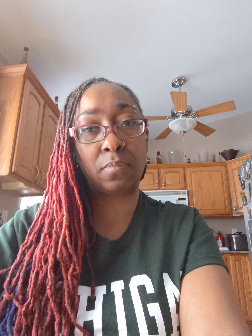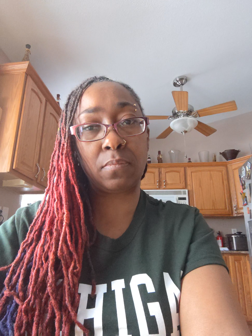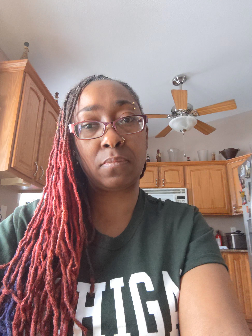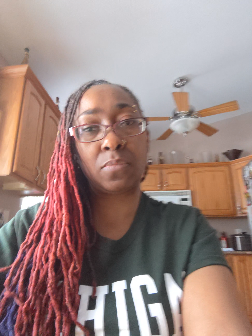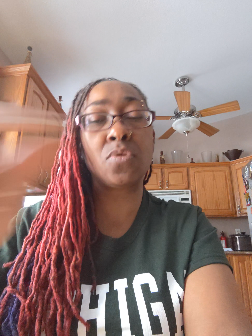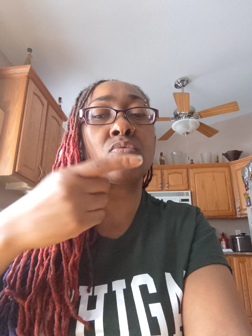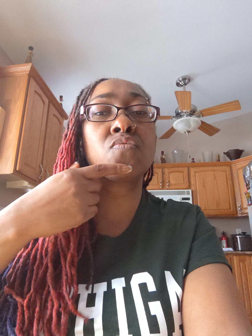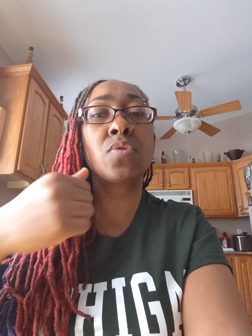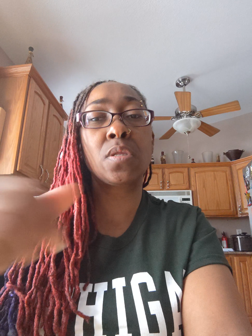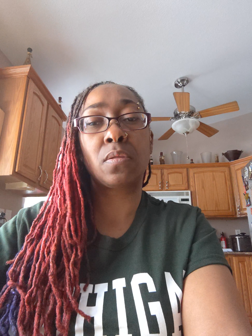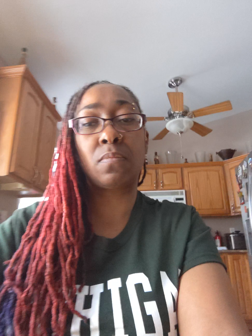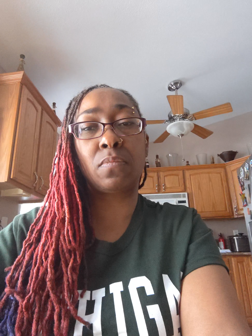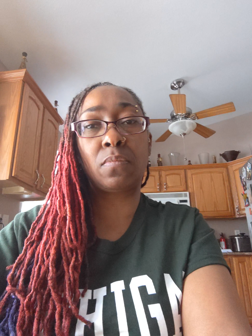red